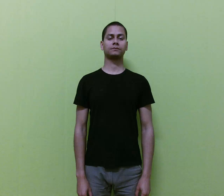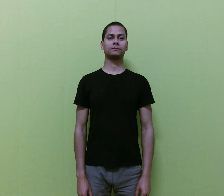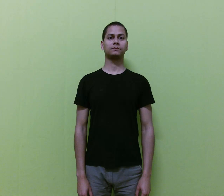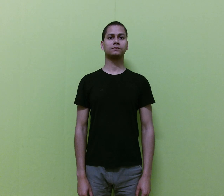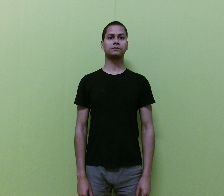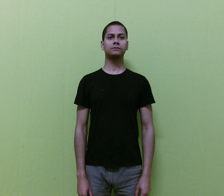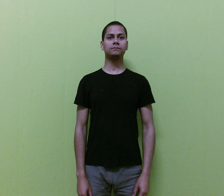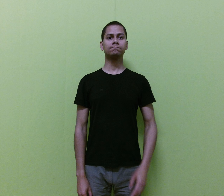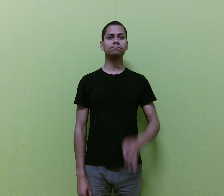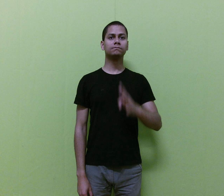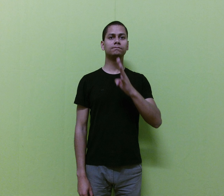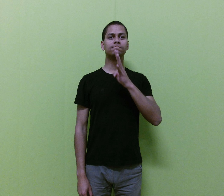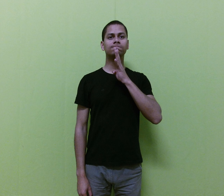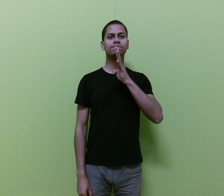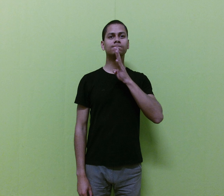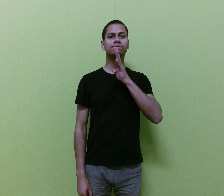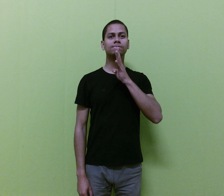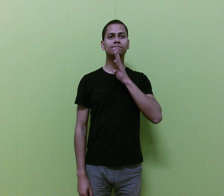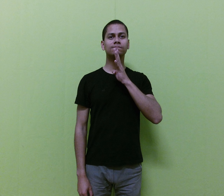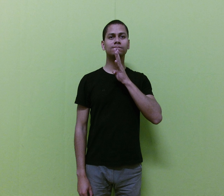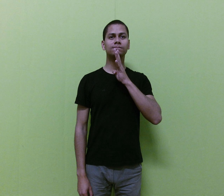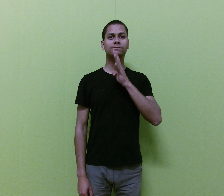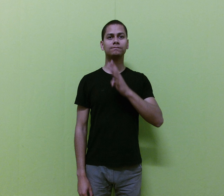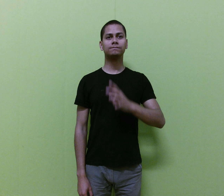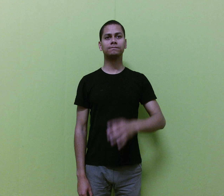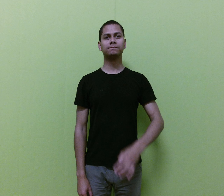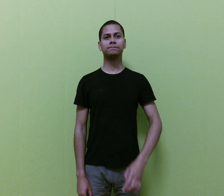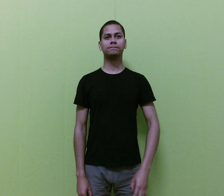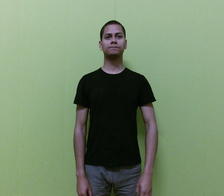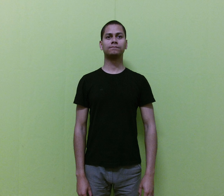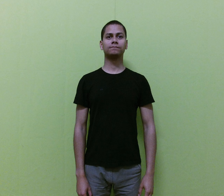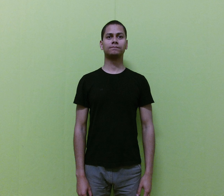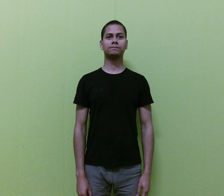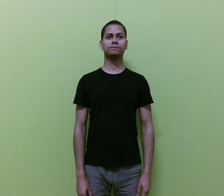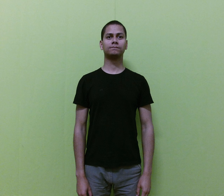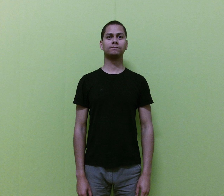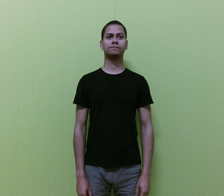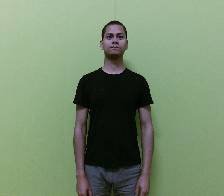conhecer